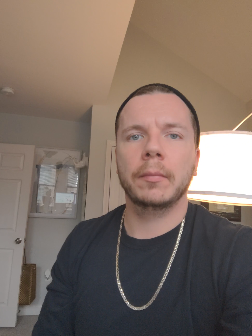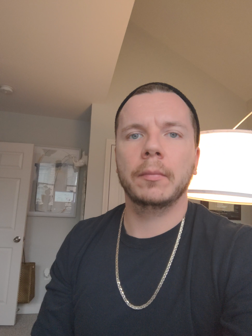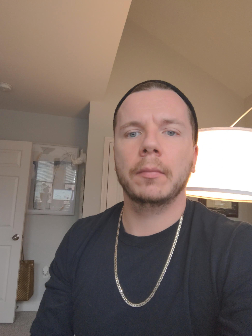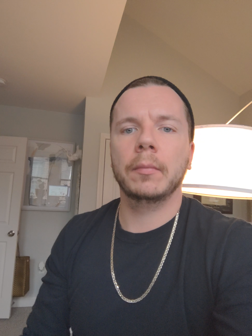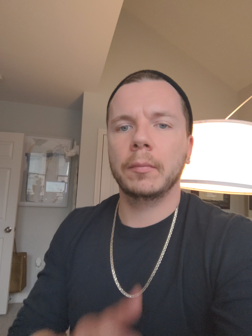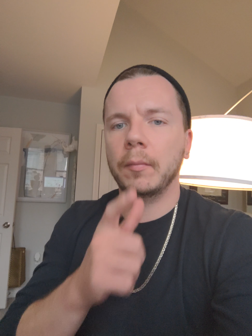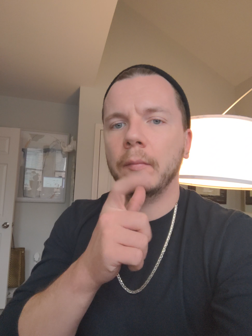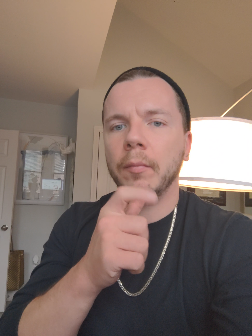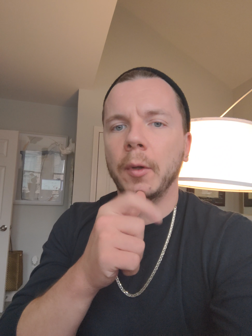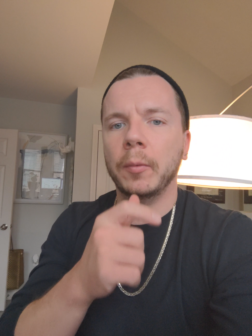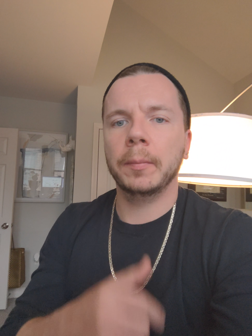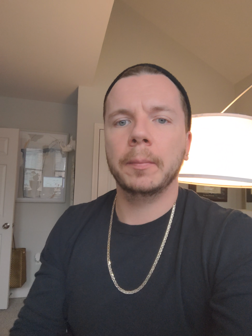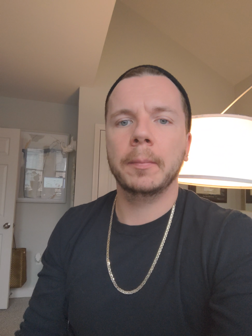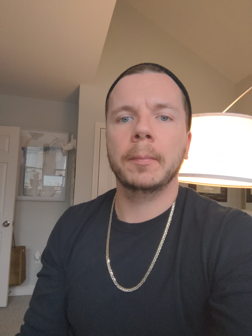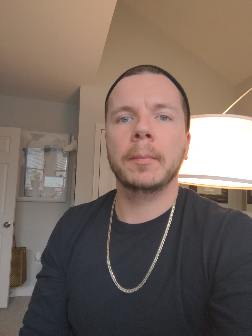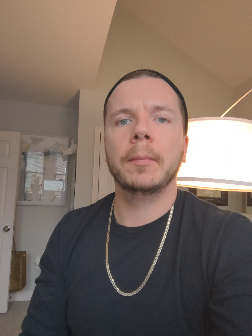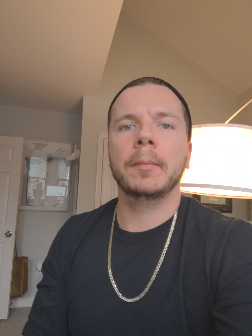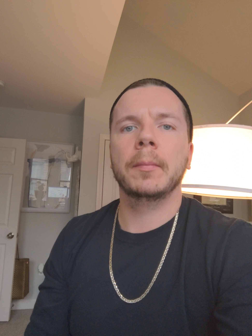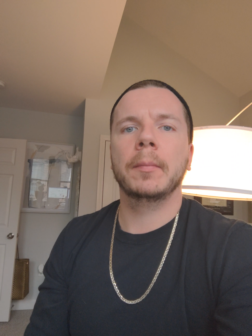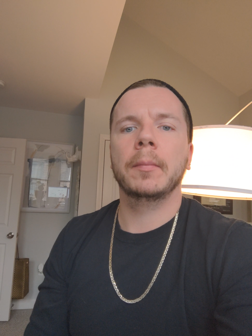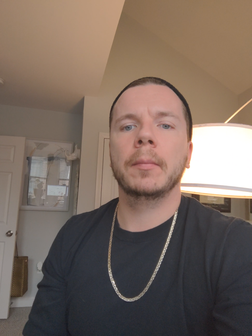who